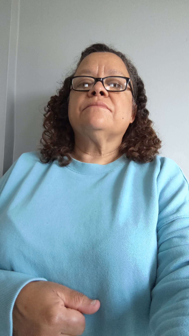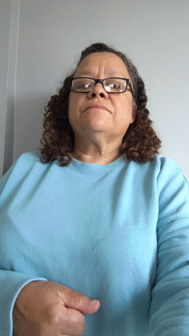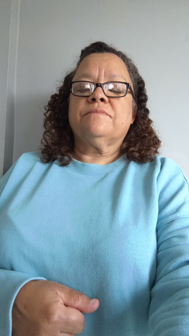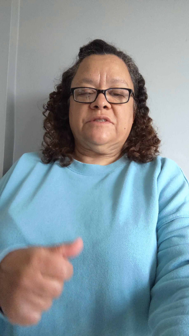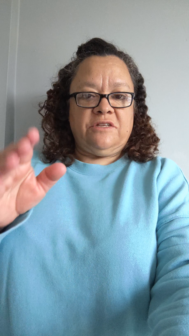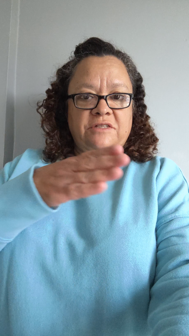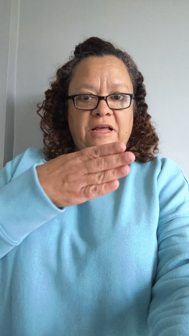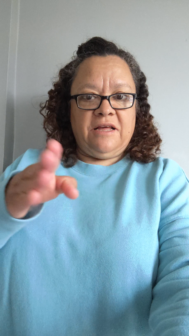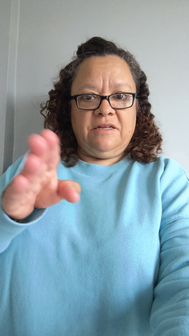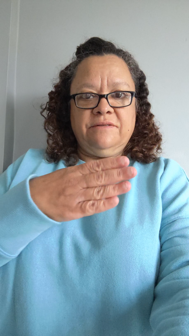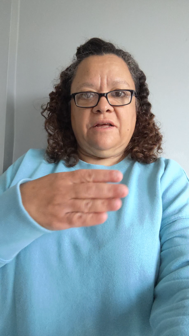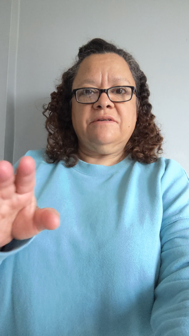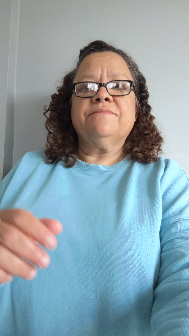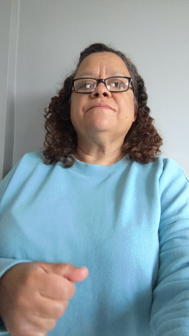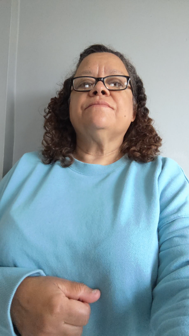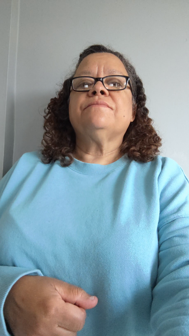share